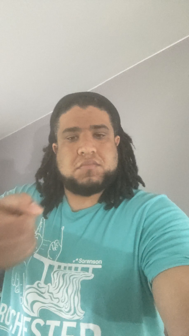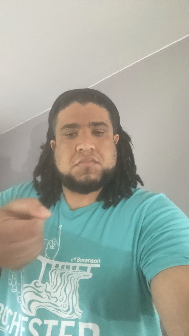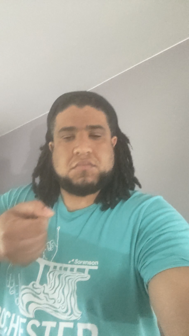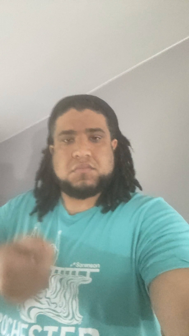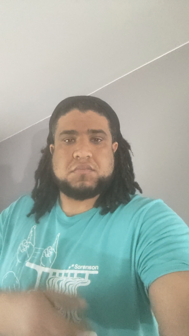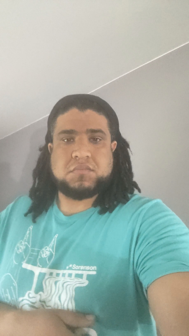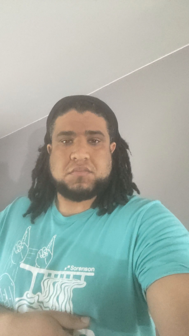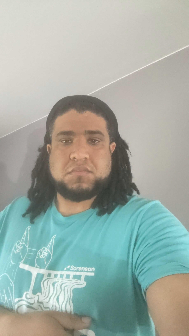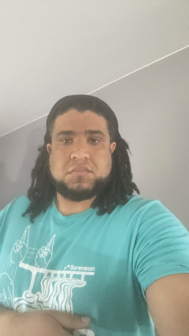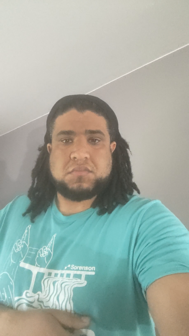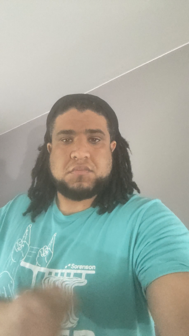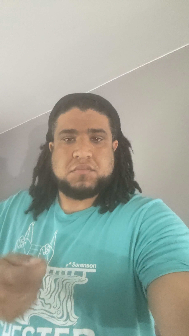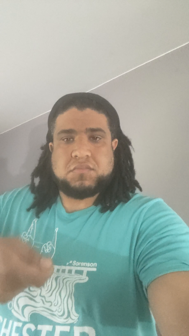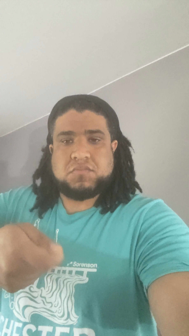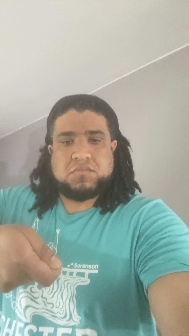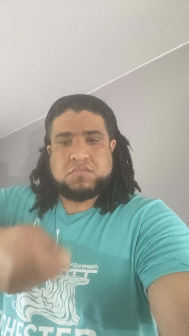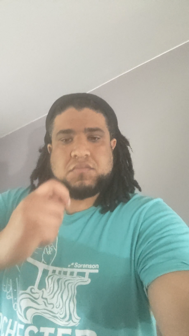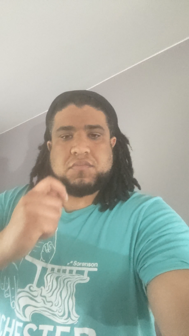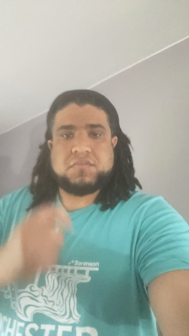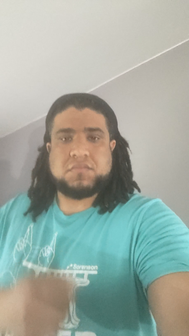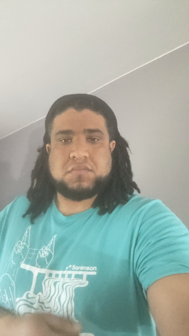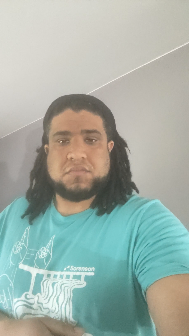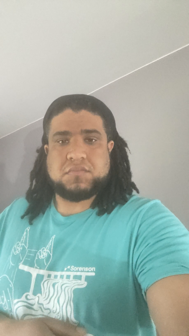shovel